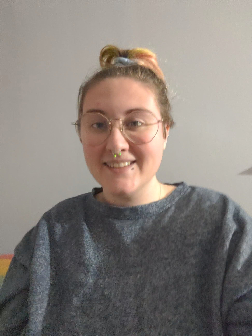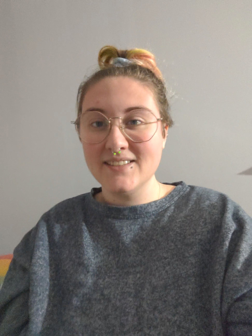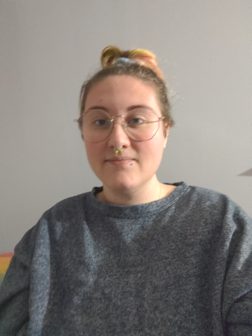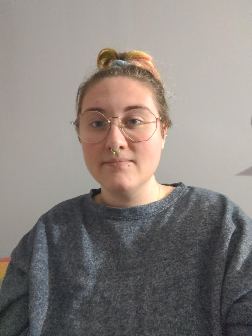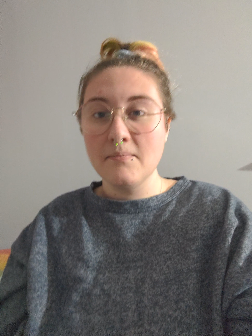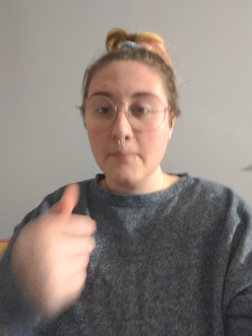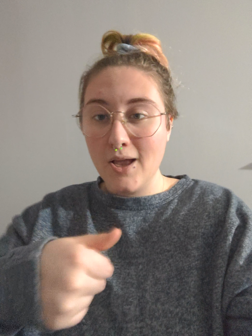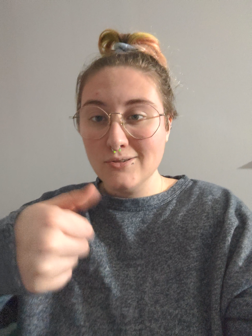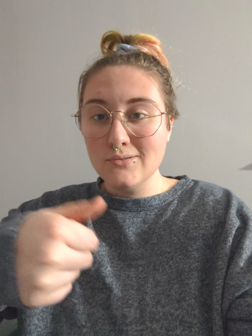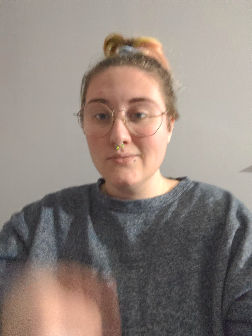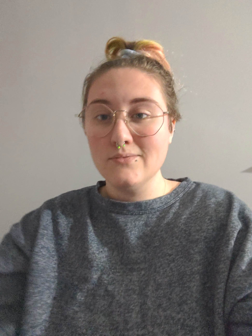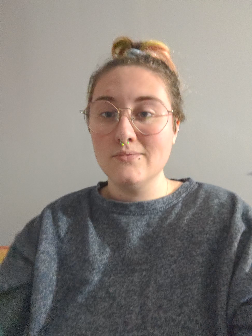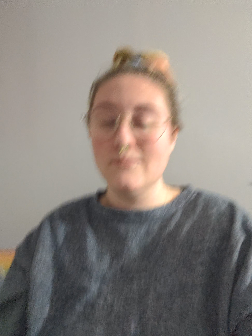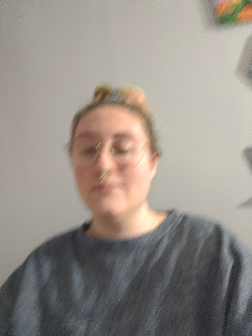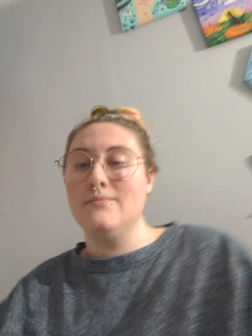puzzle